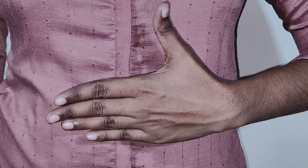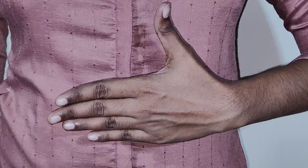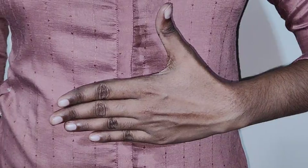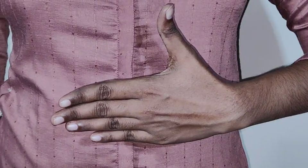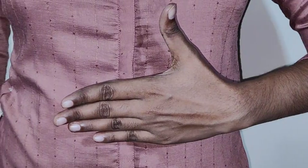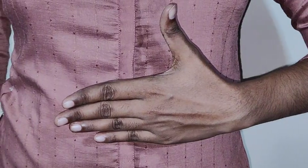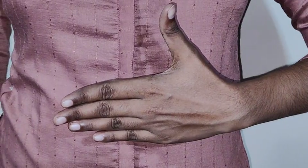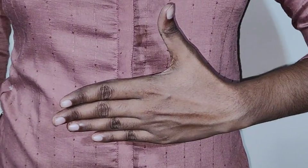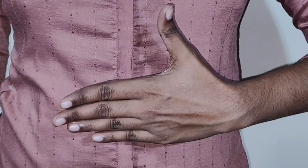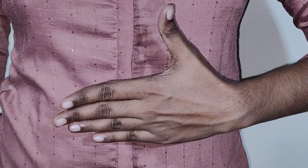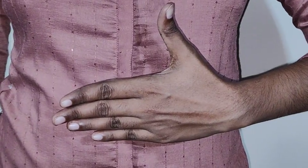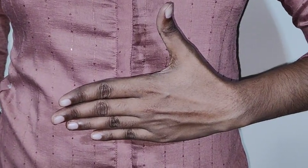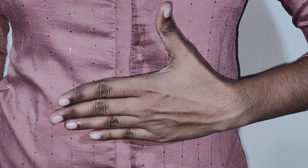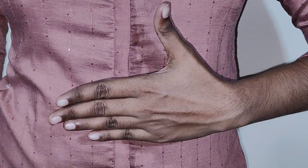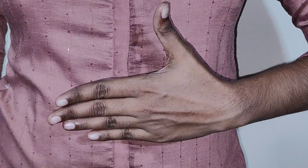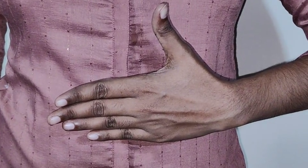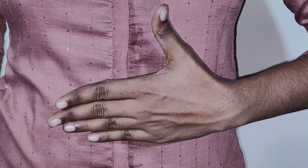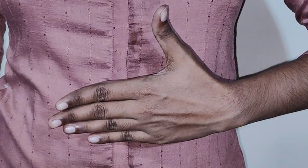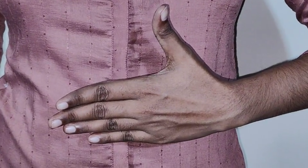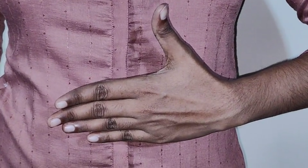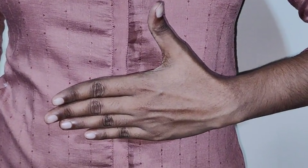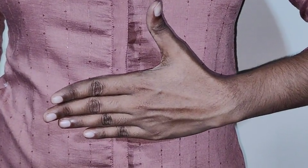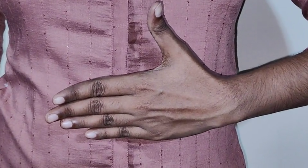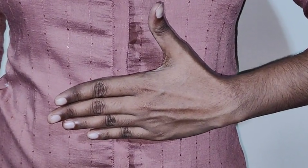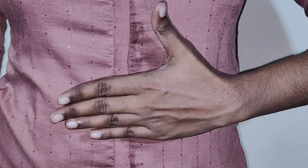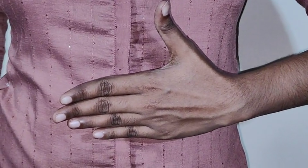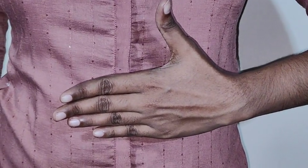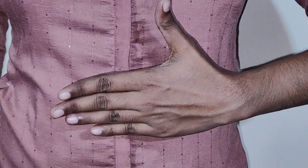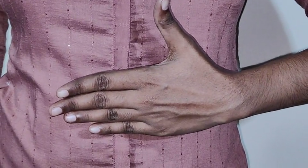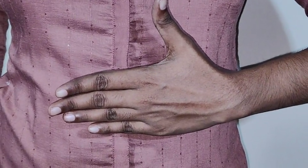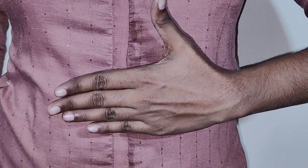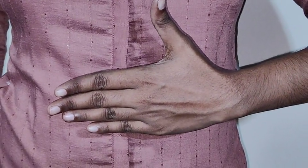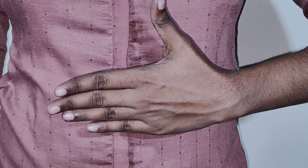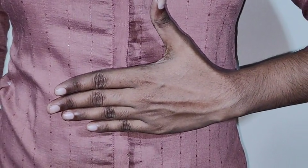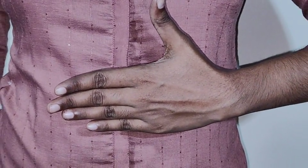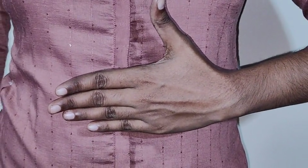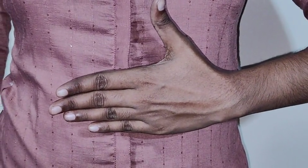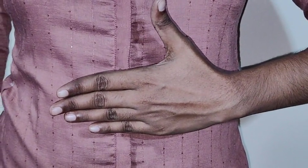ആ